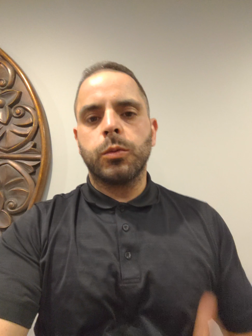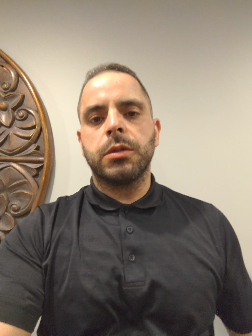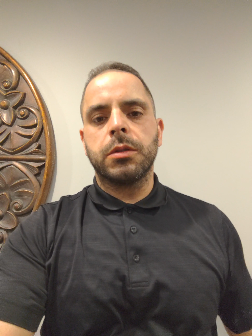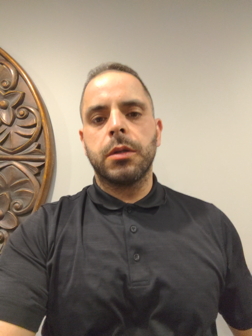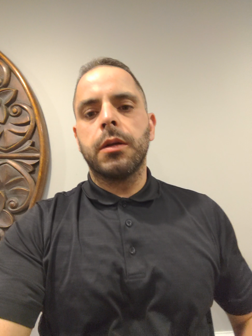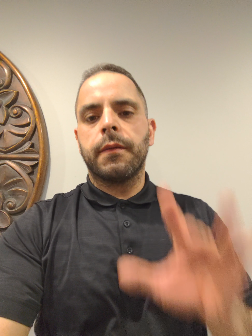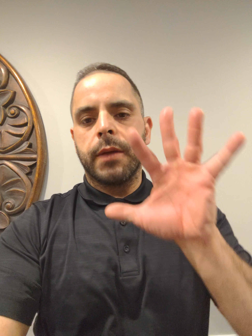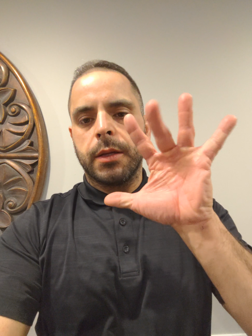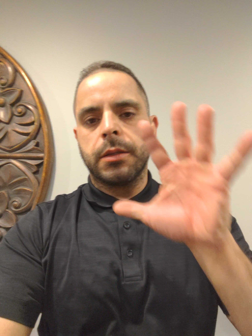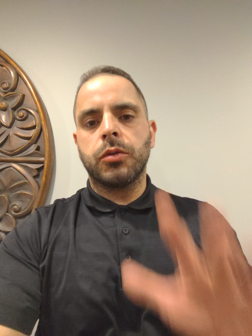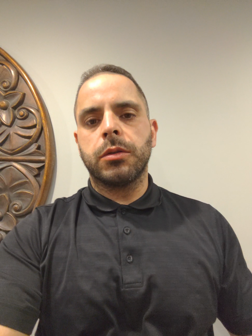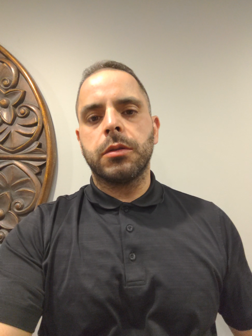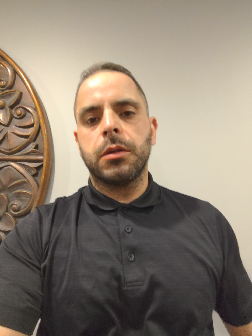finger